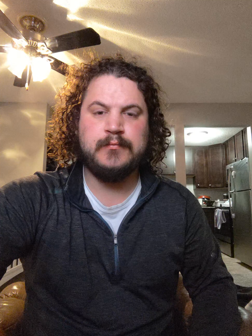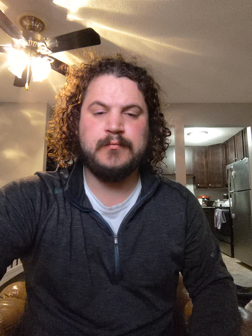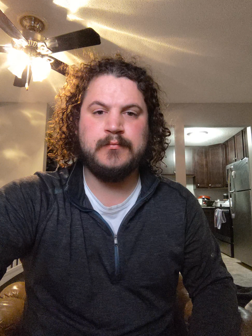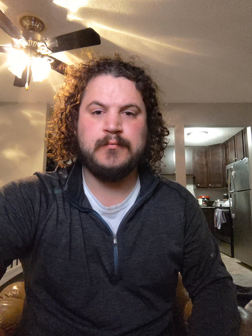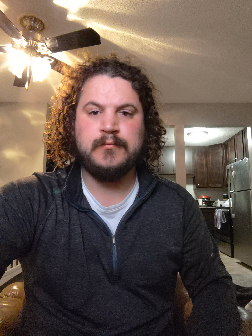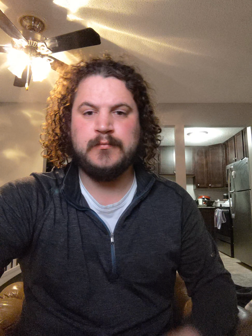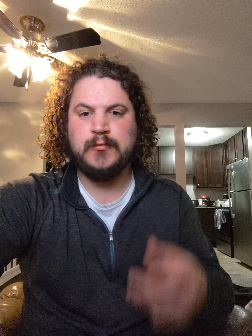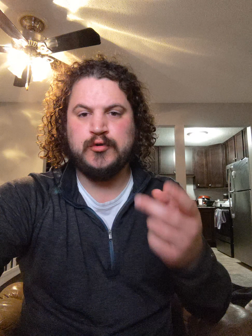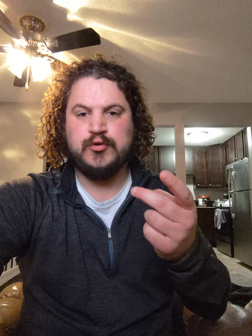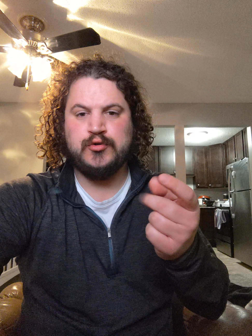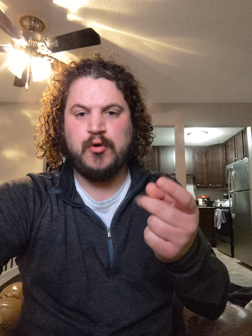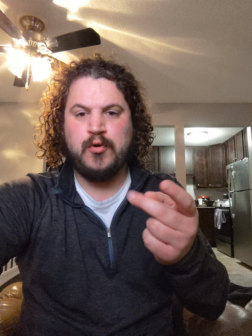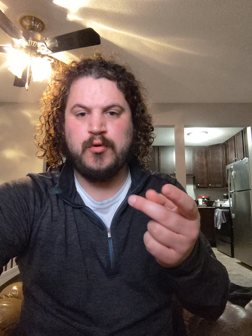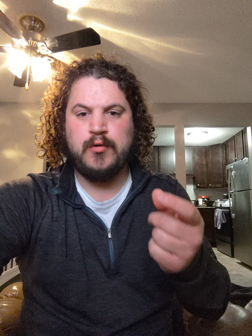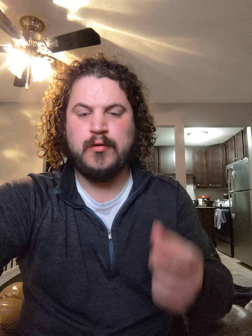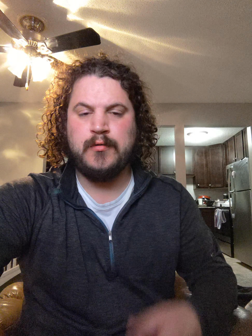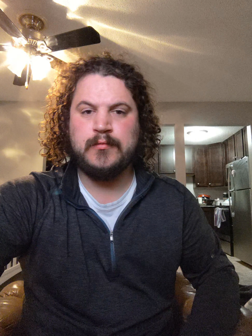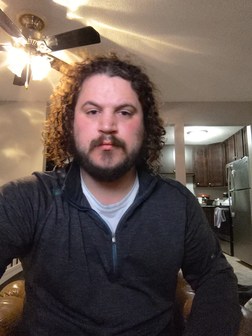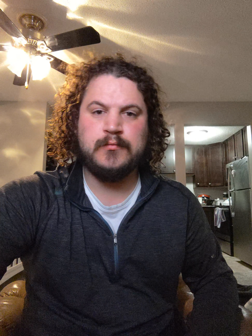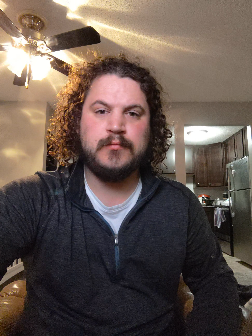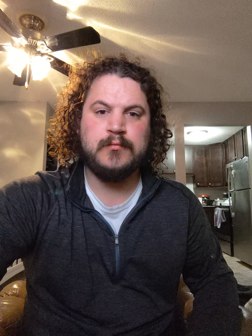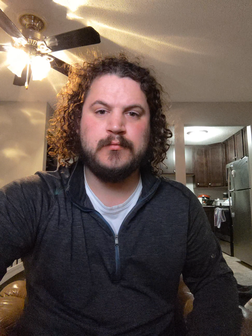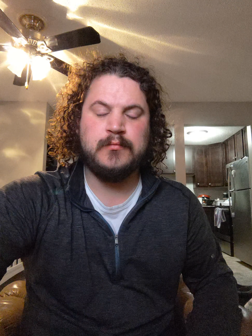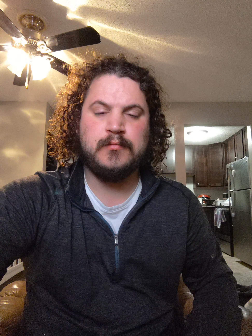dog